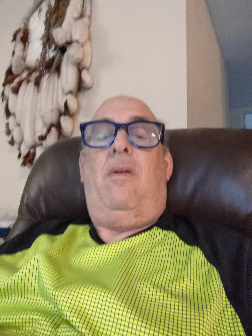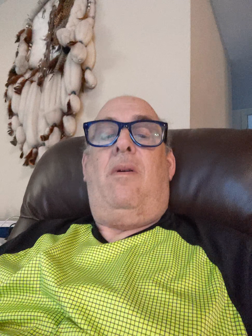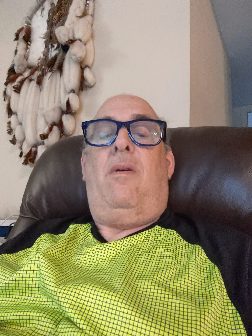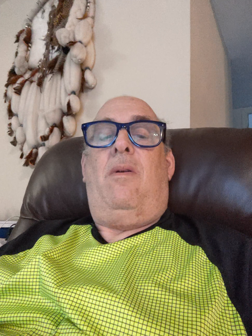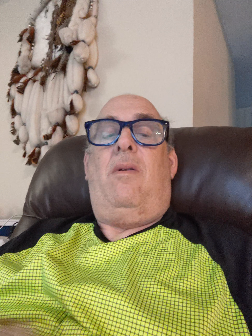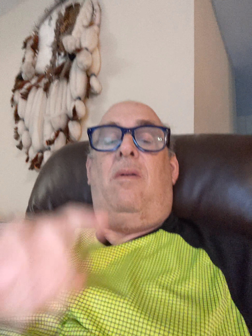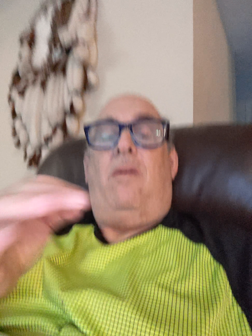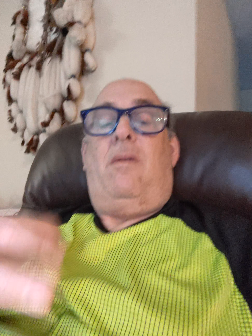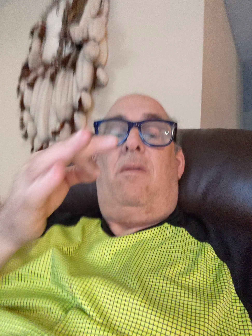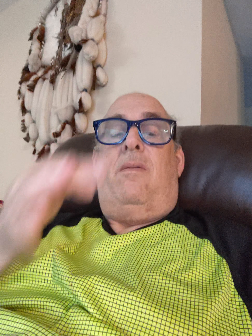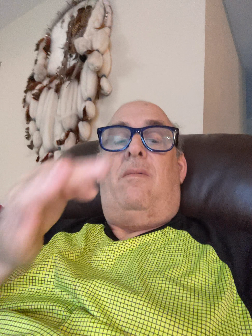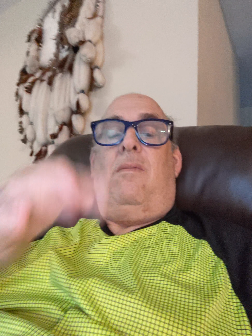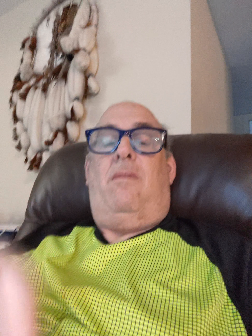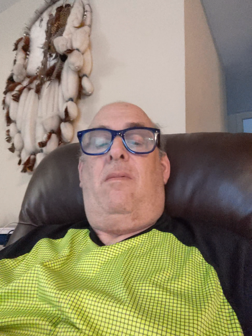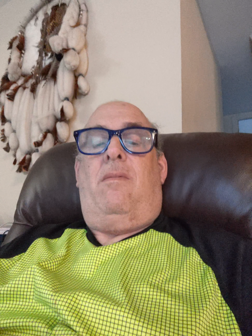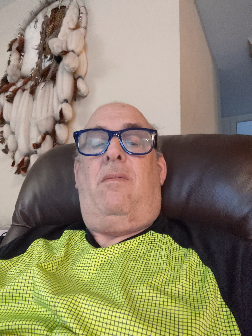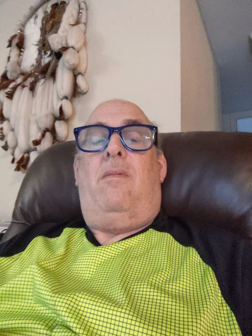if